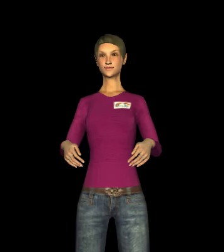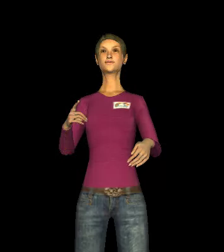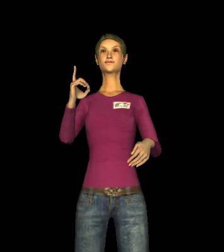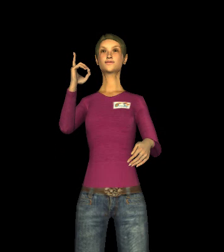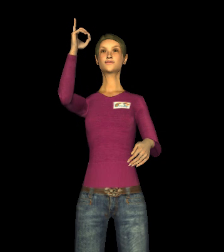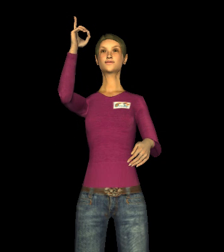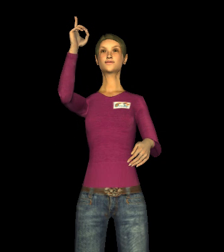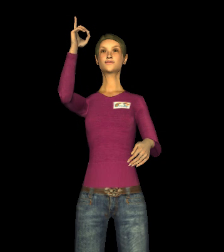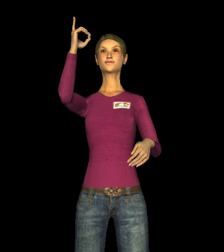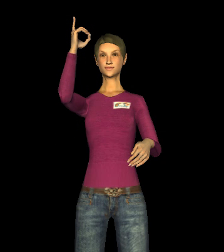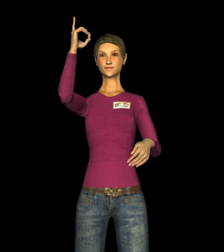الله